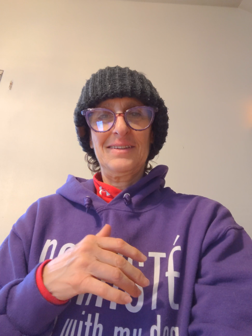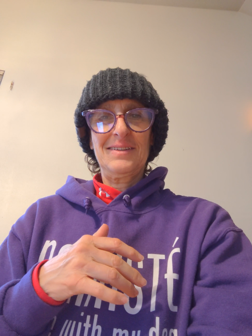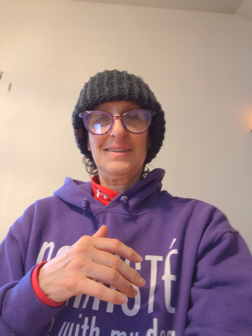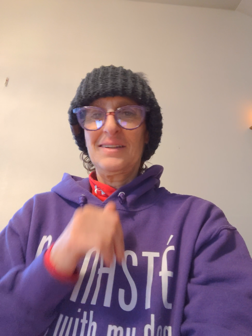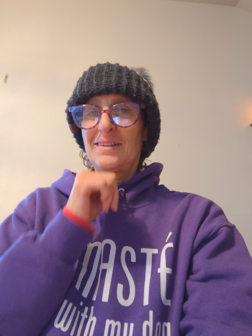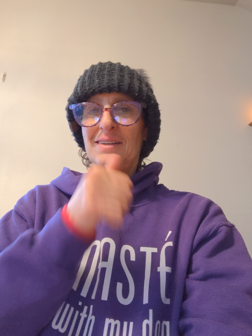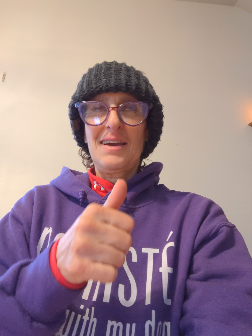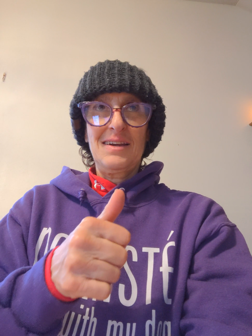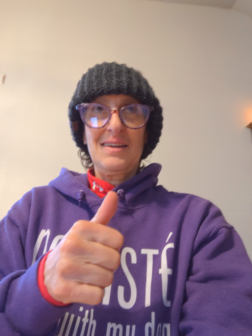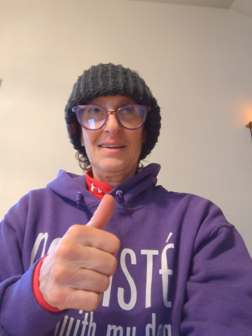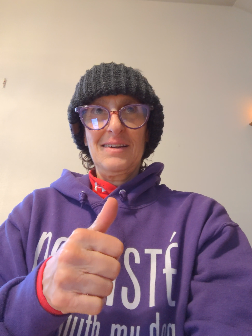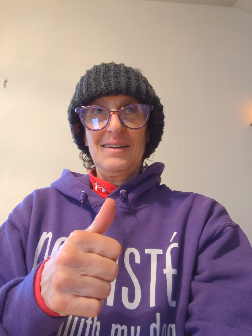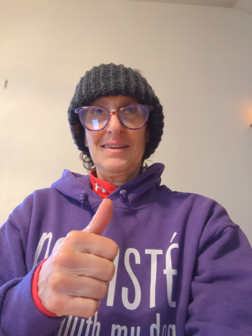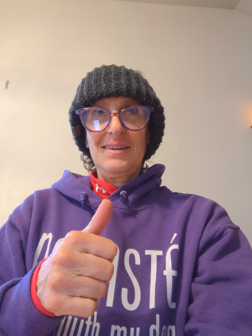not